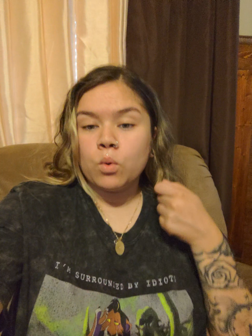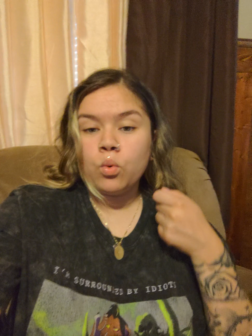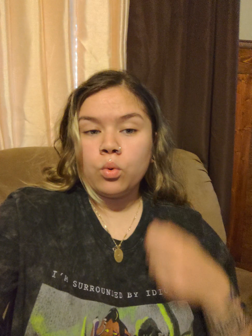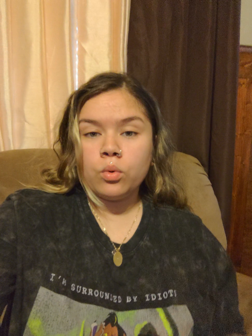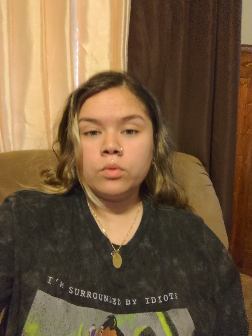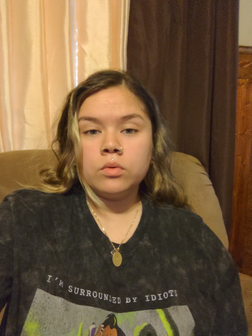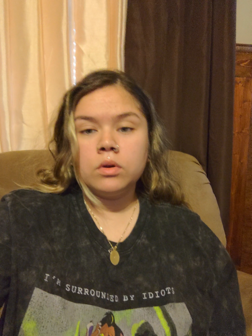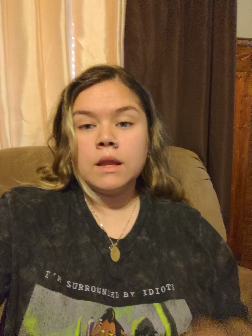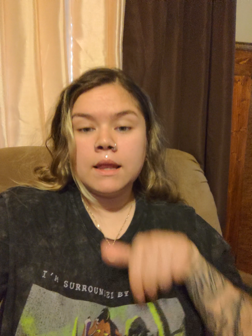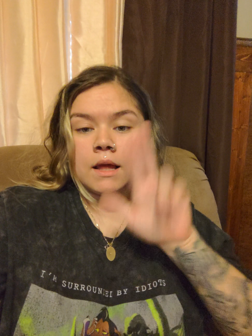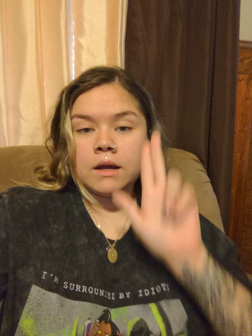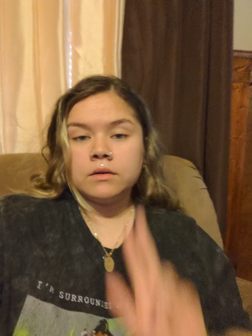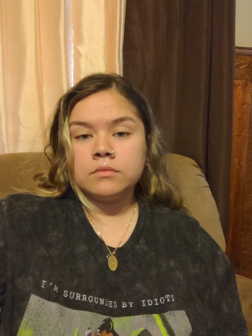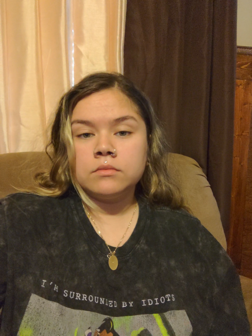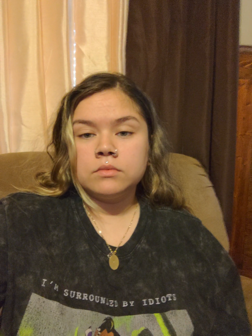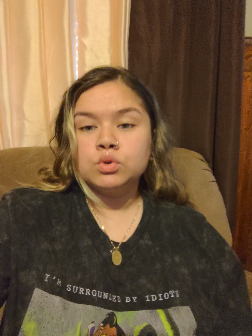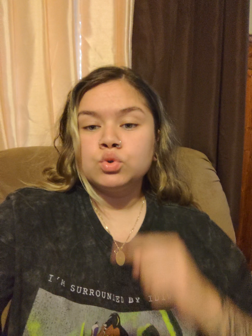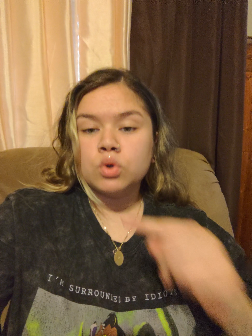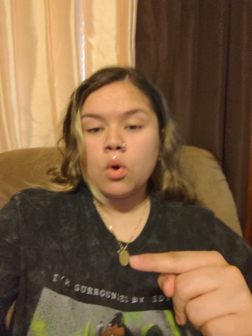lick